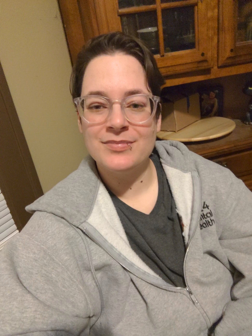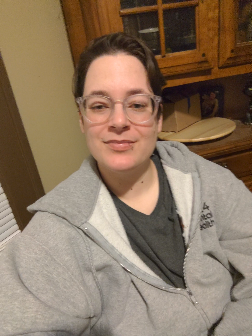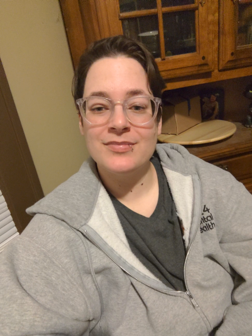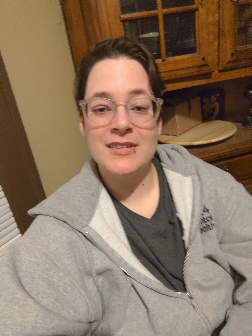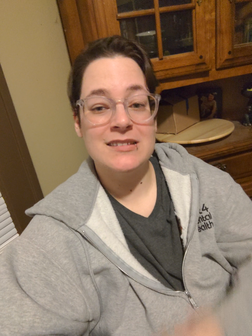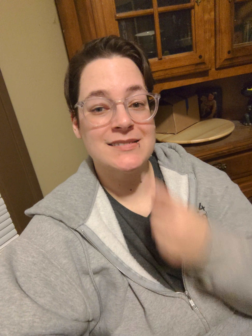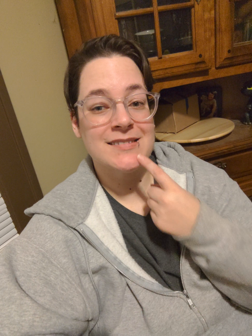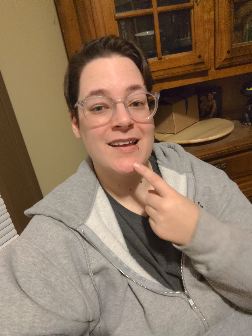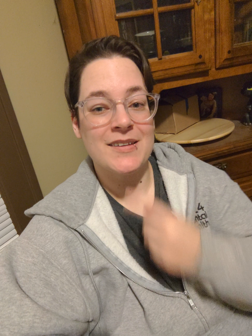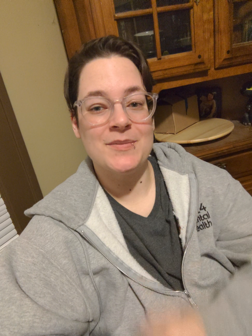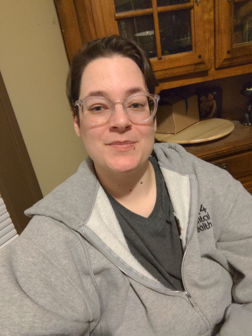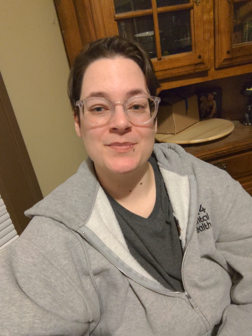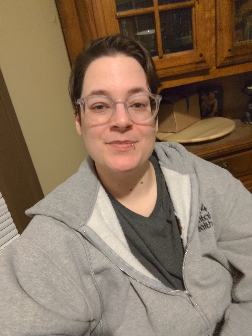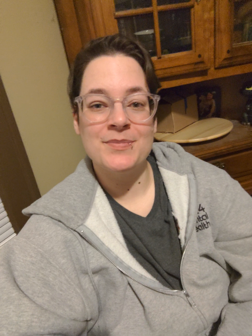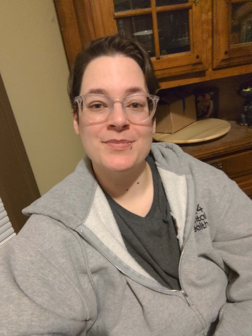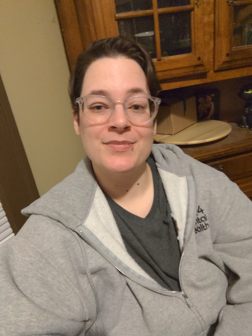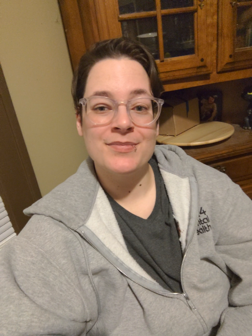say